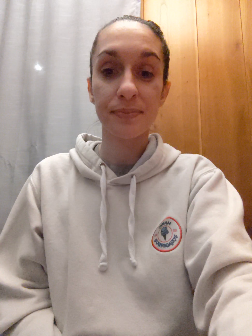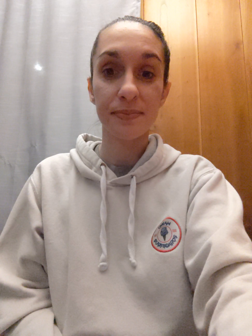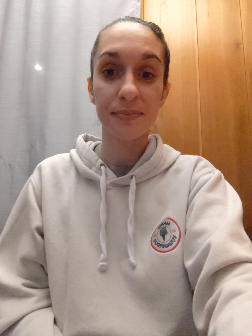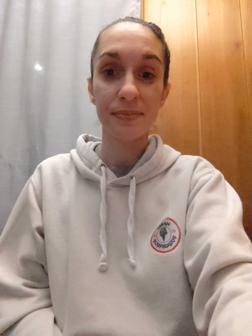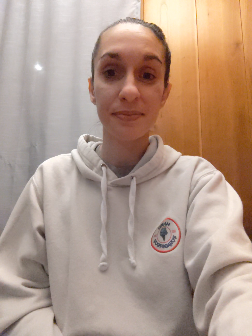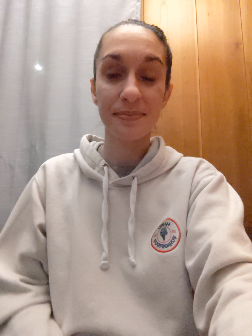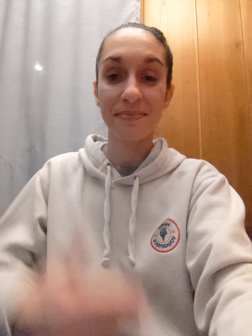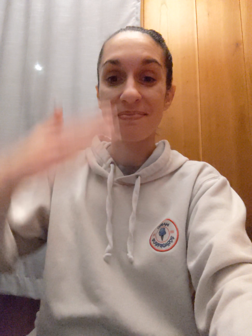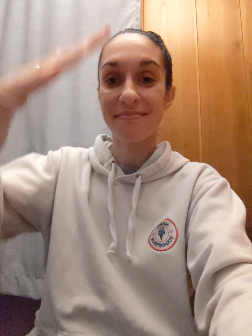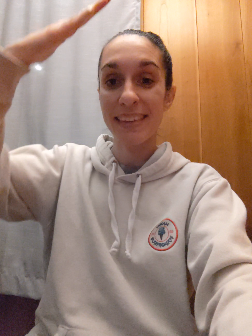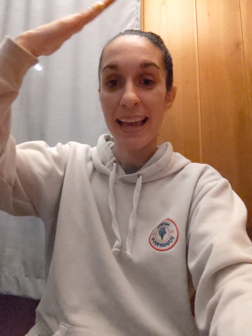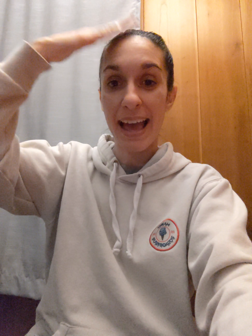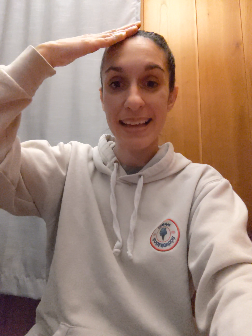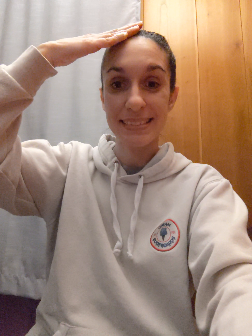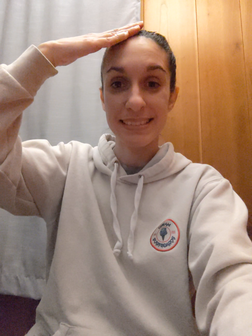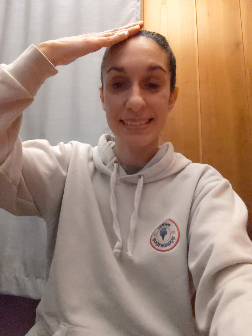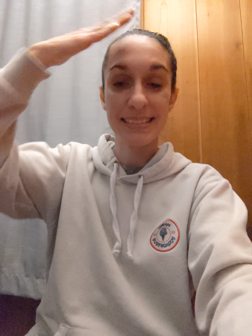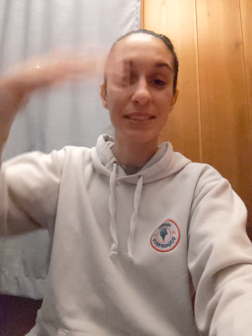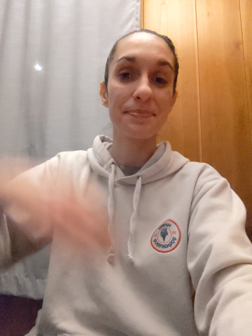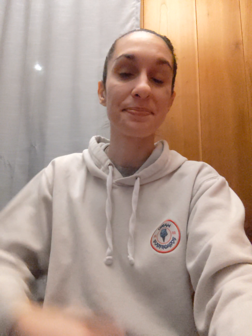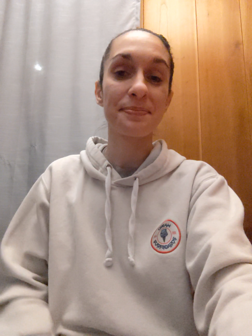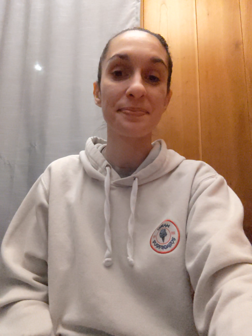hat